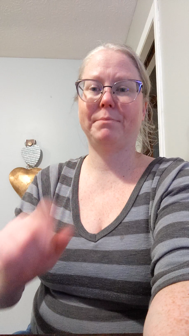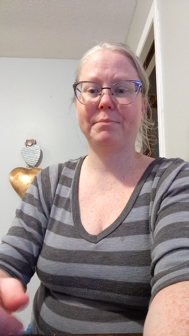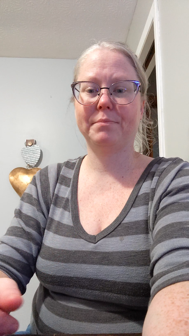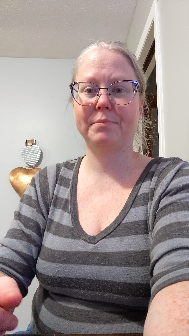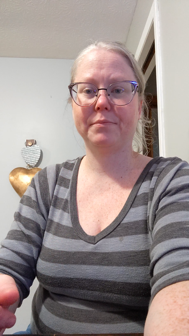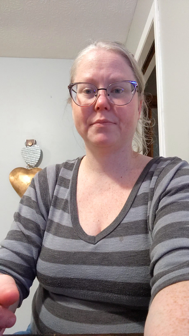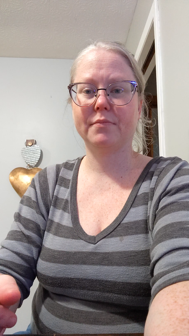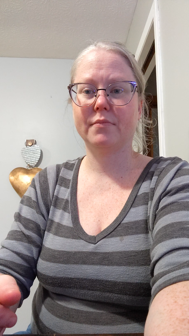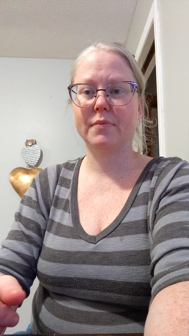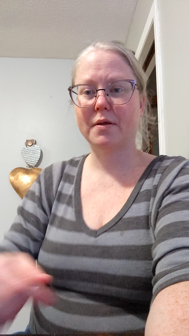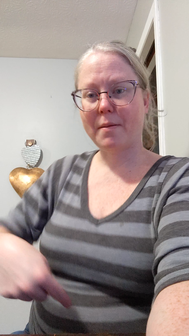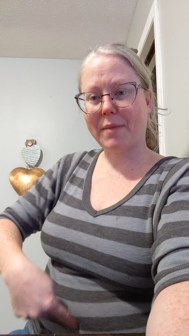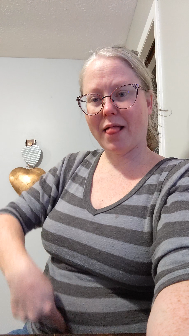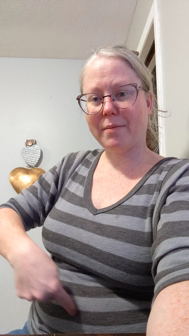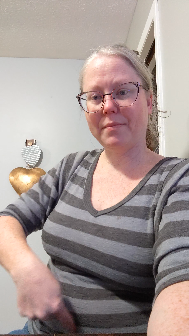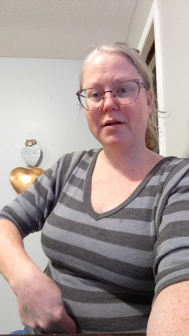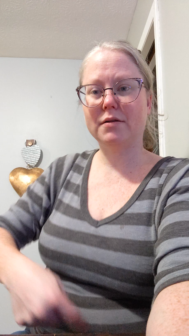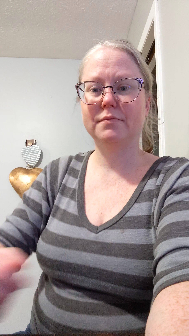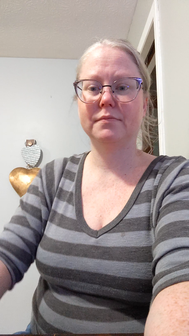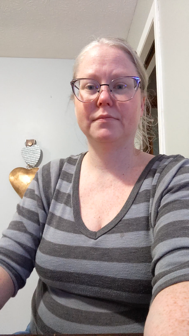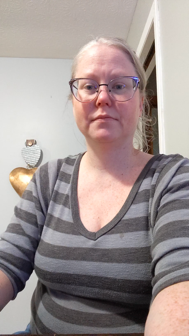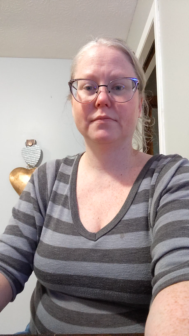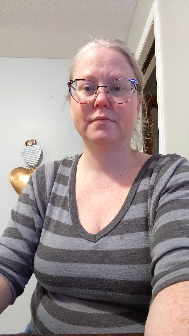belly button